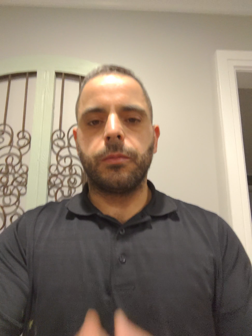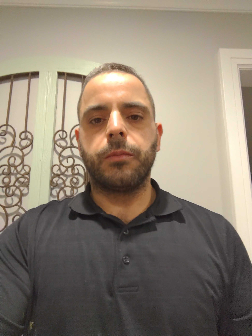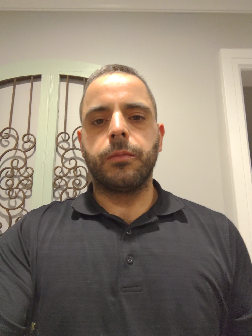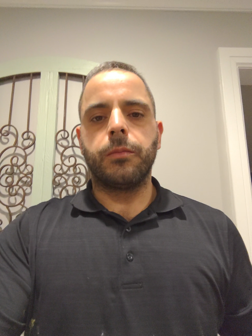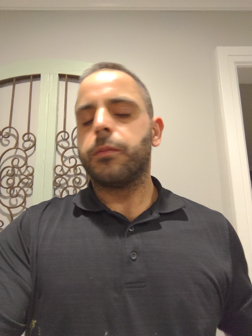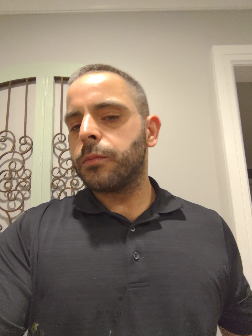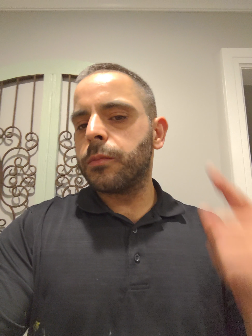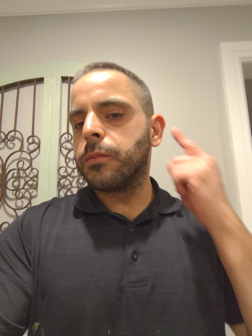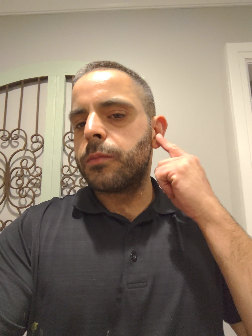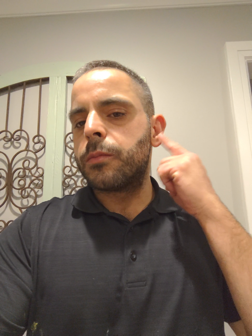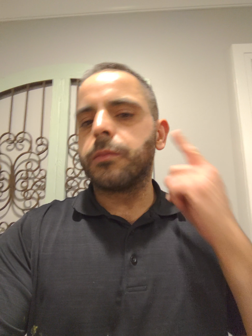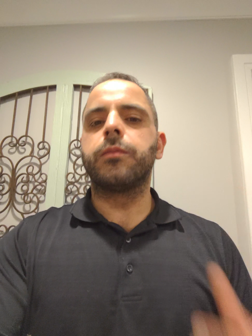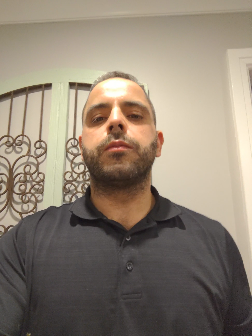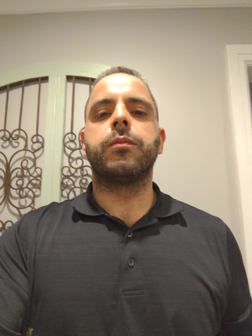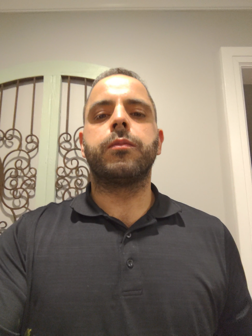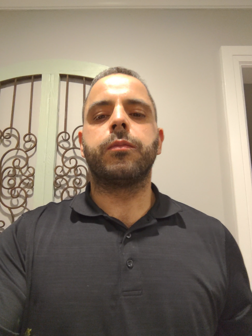ear